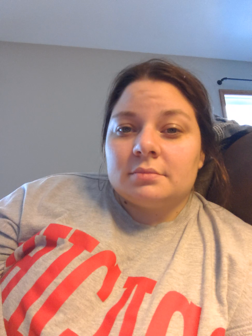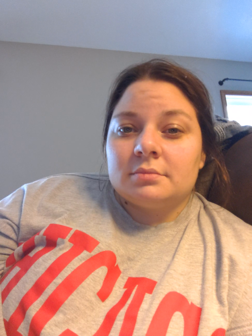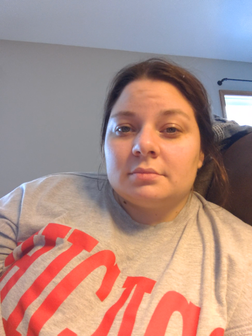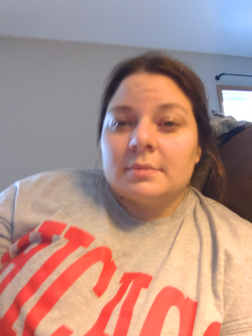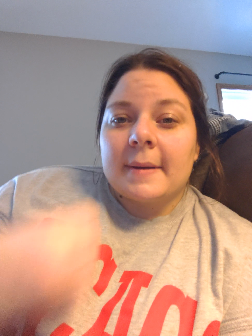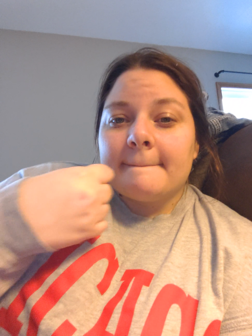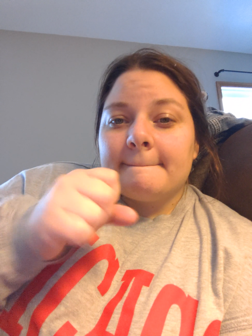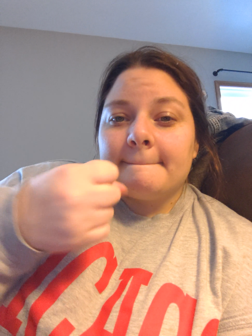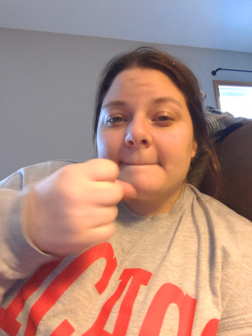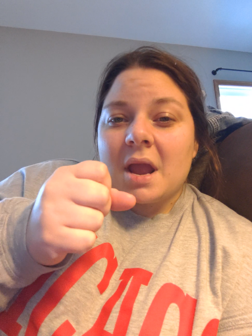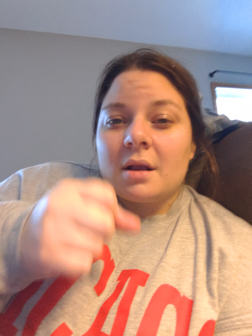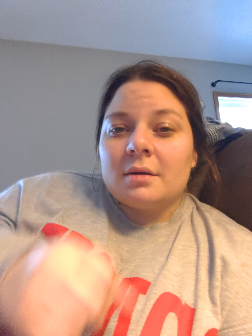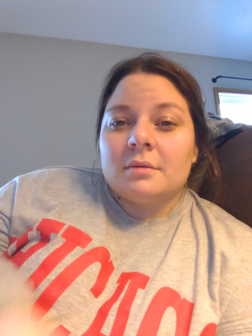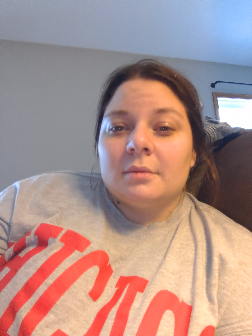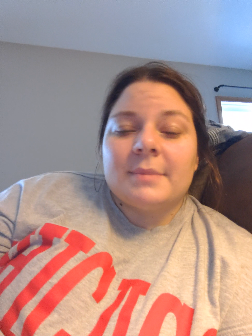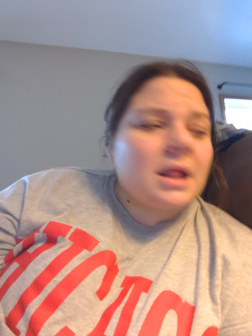make